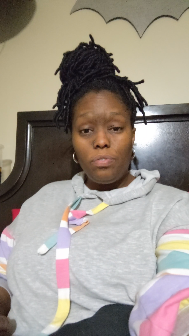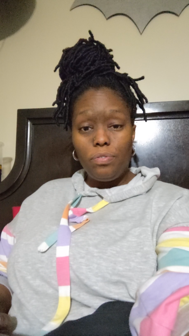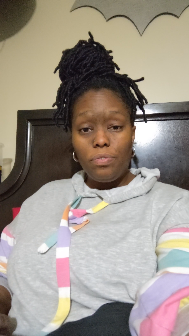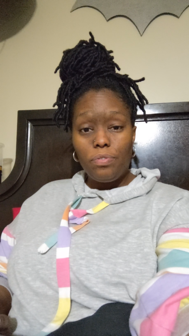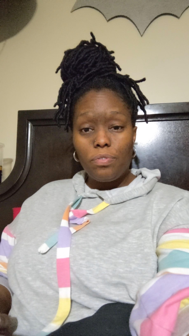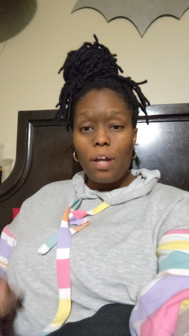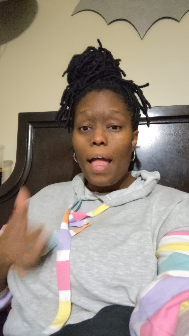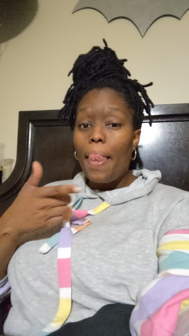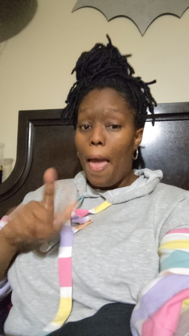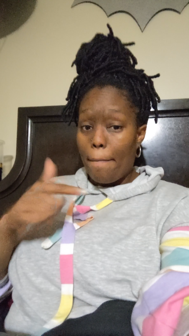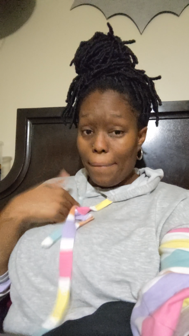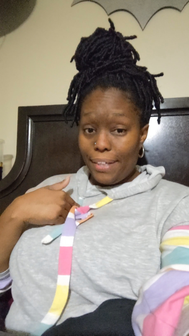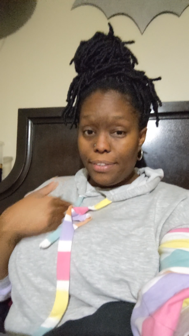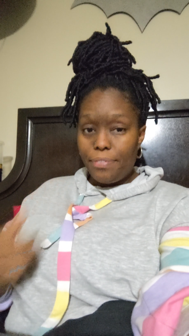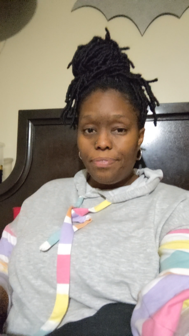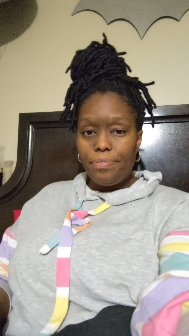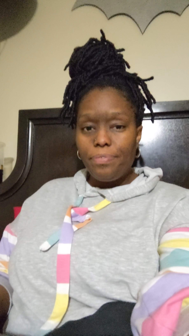let me